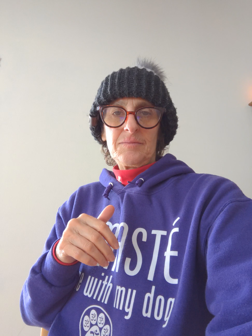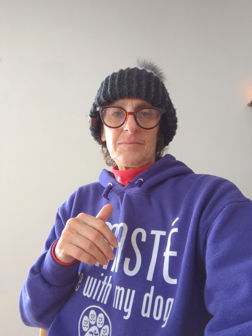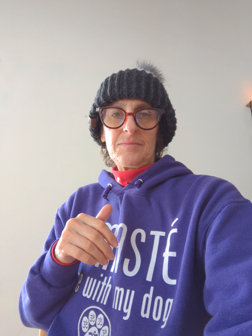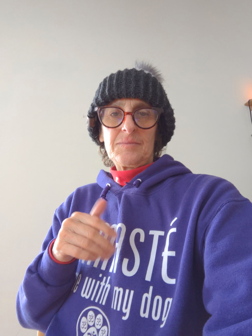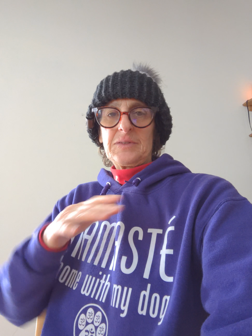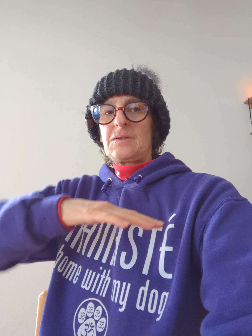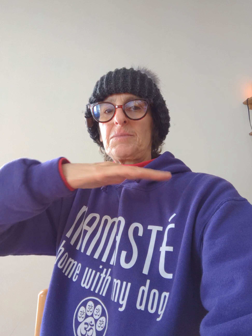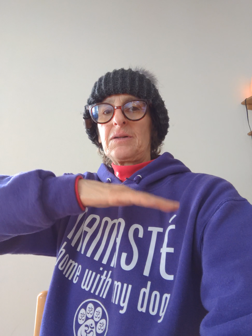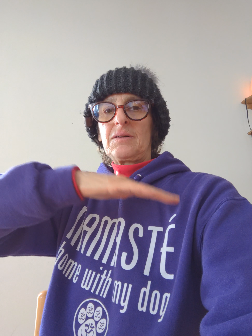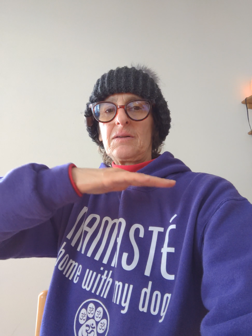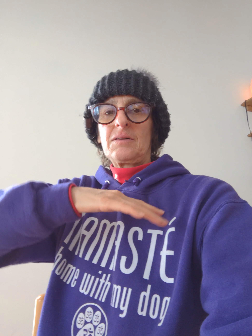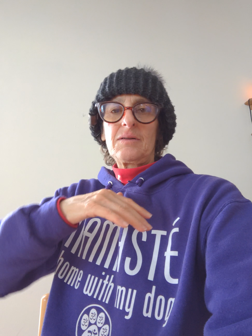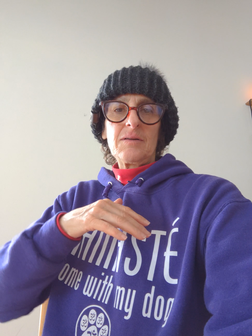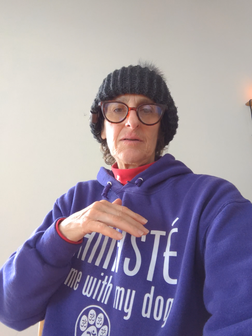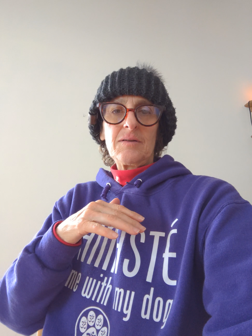table